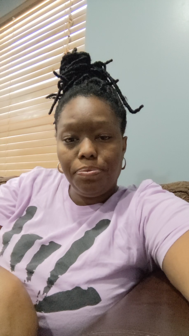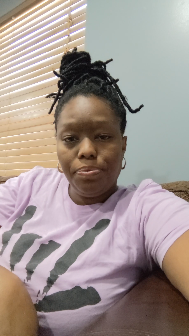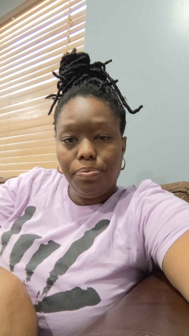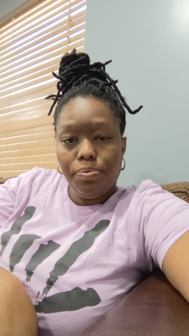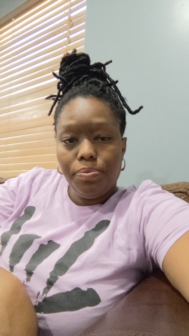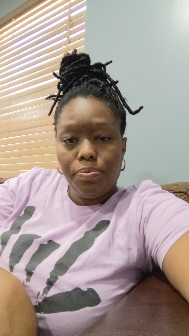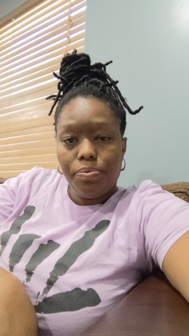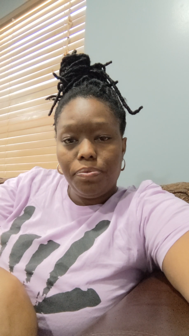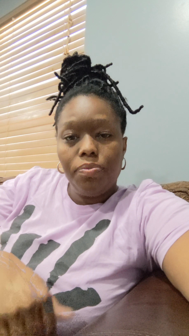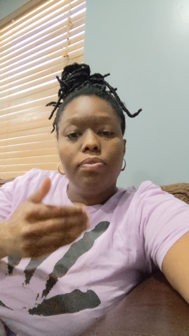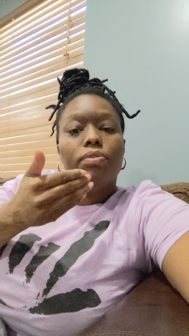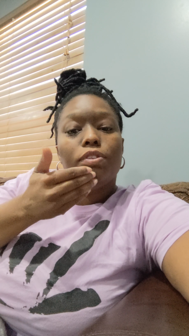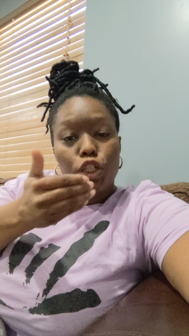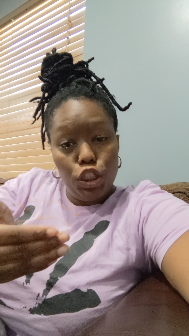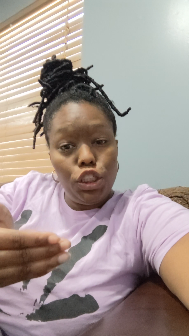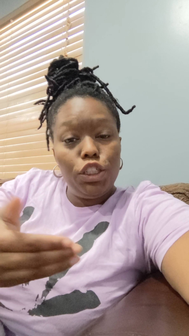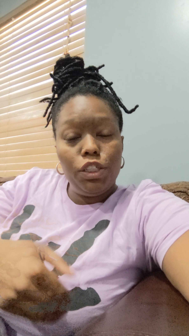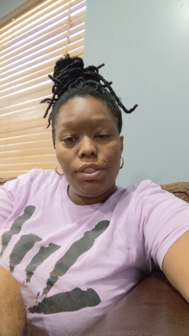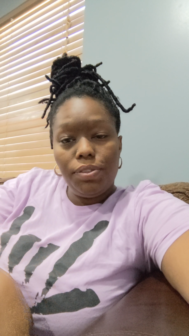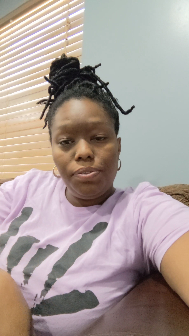good